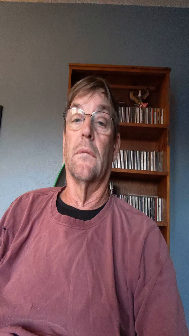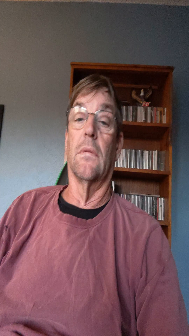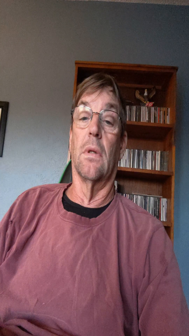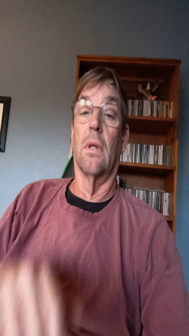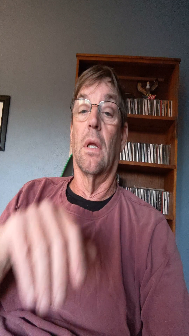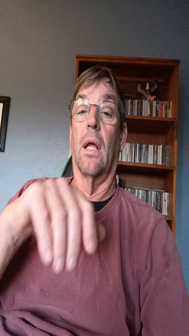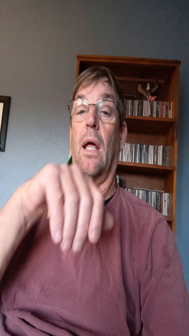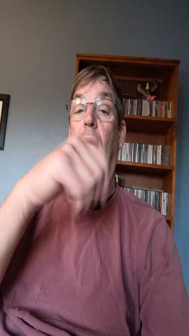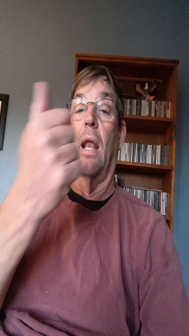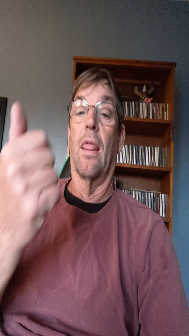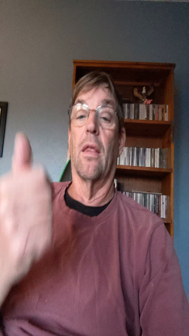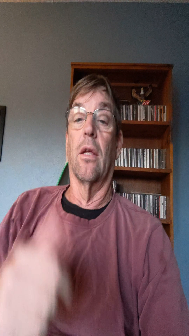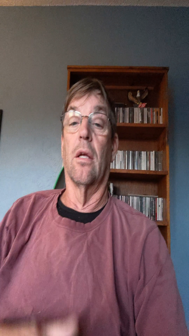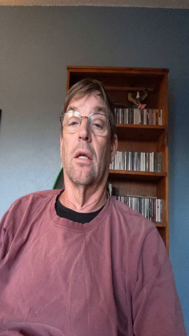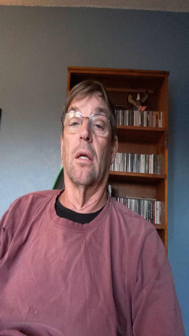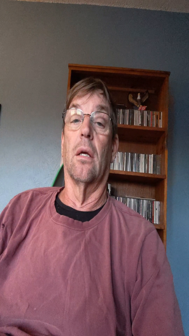another